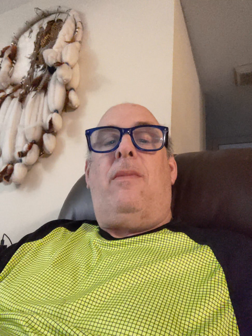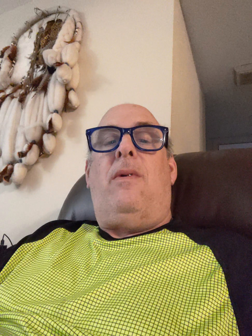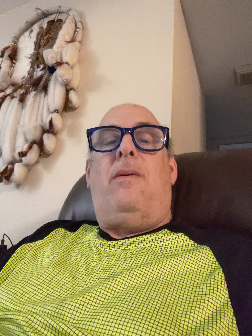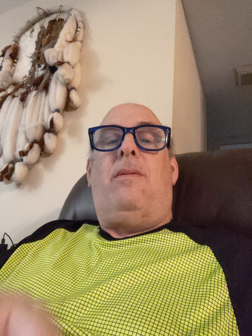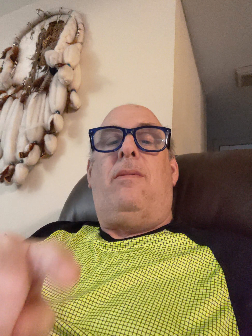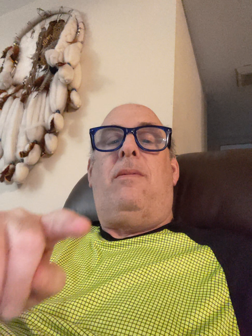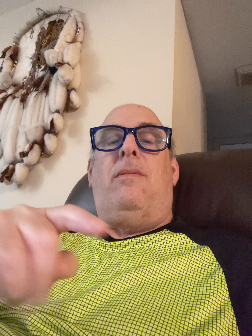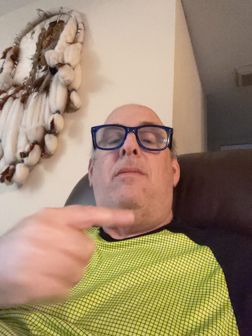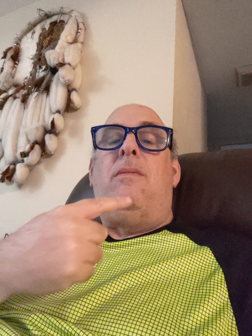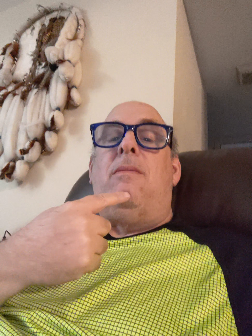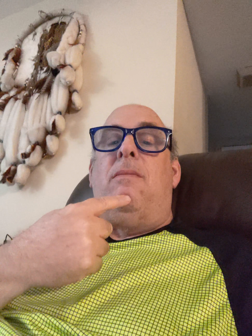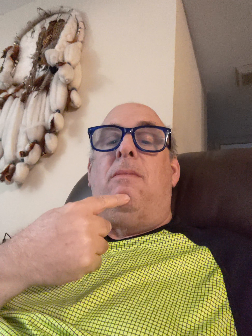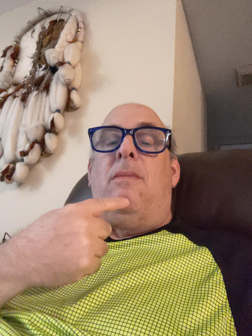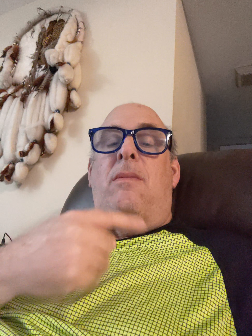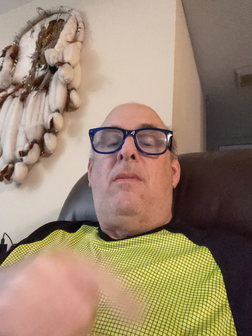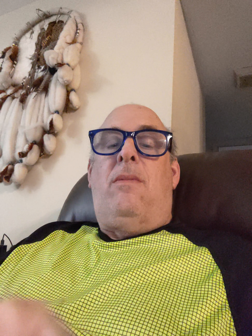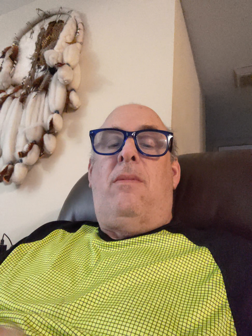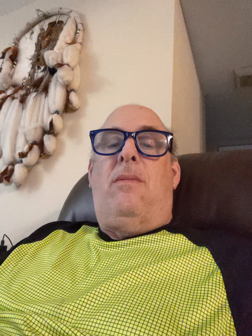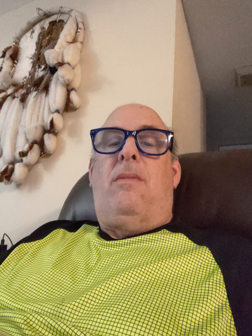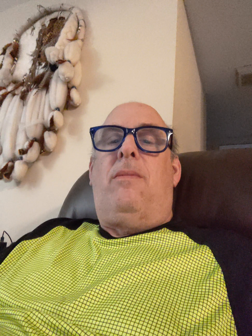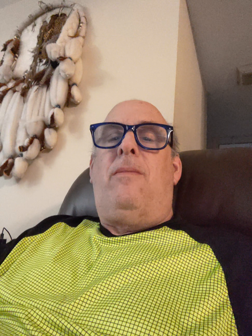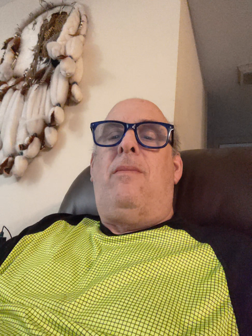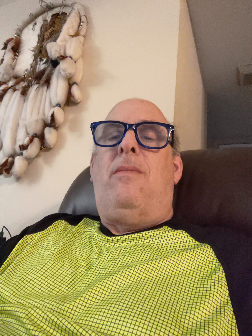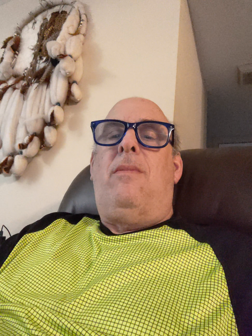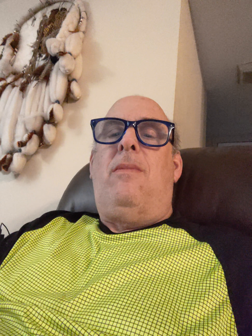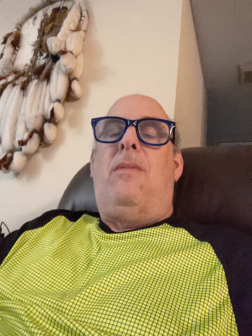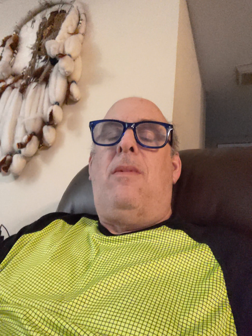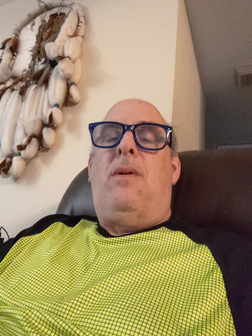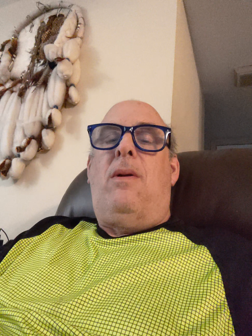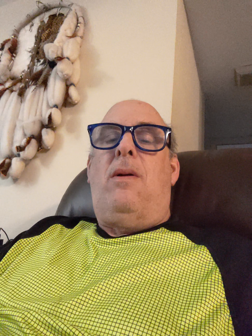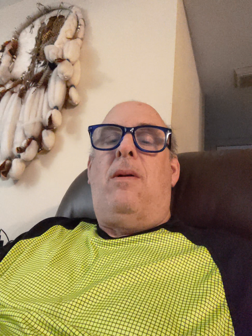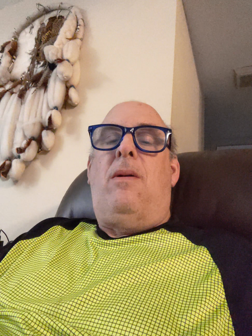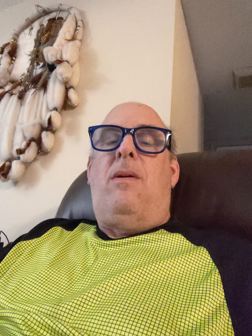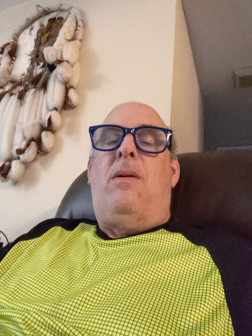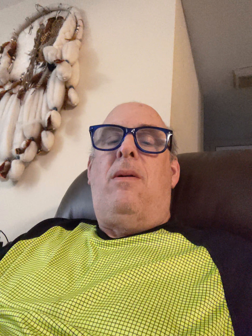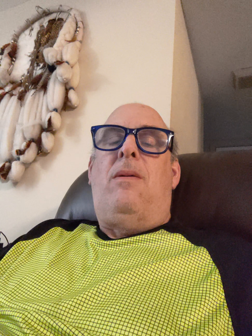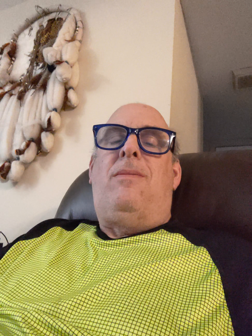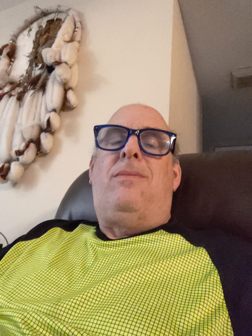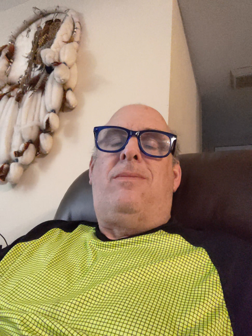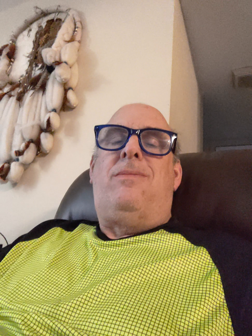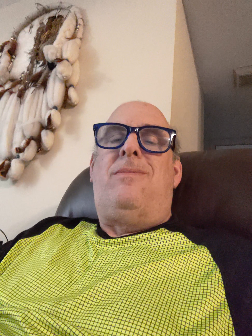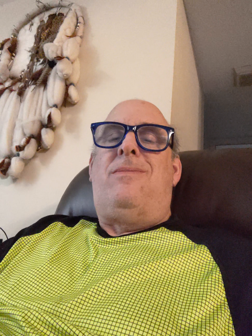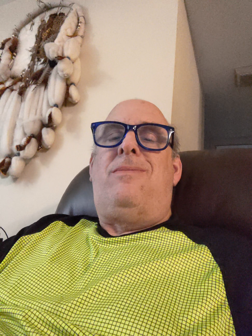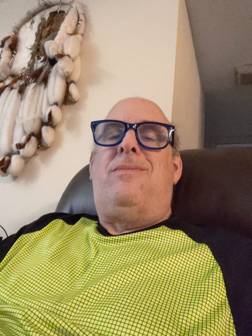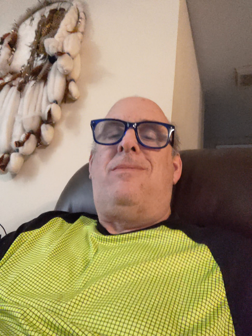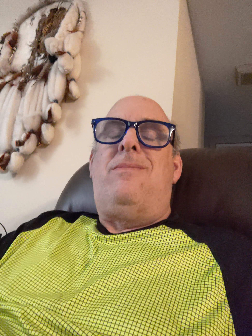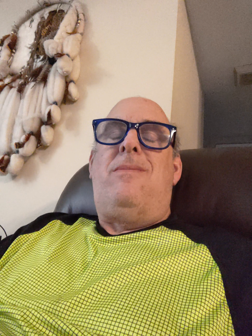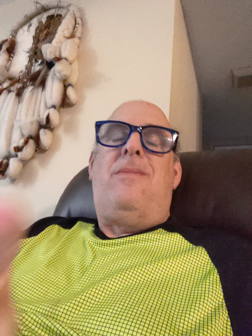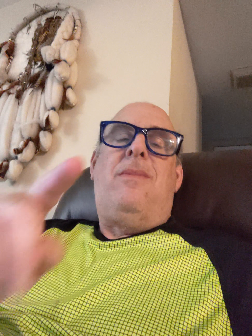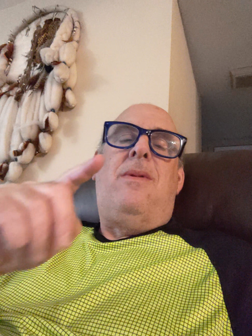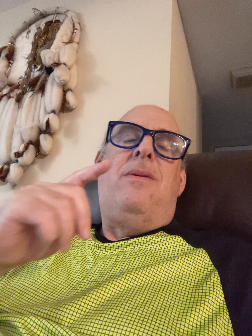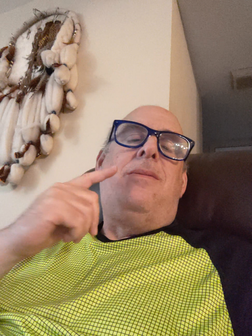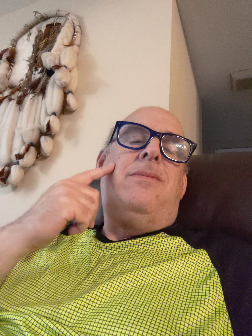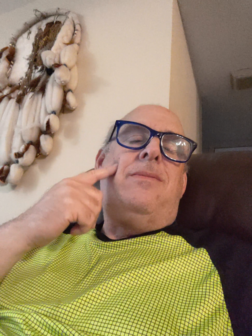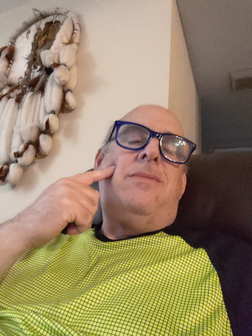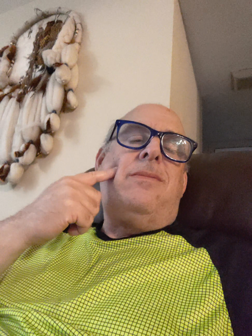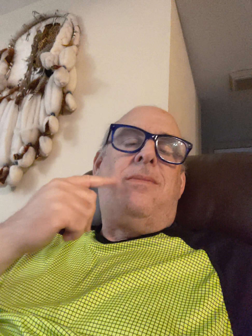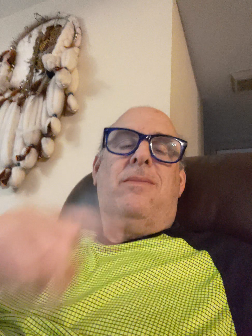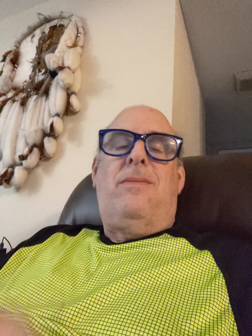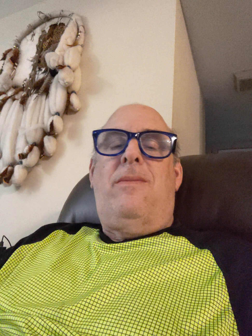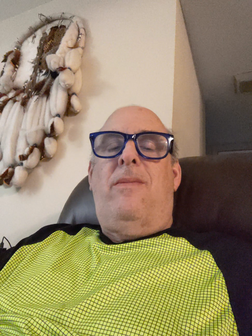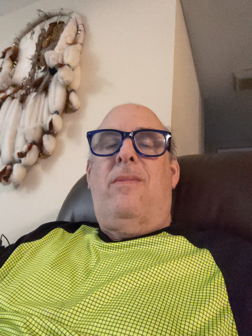cheek